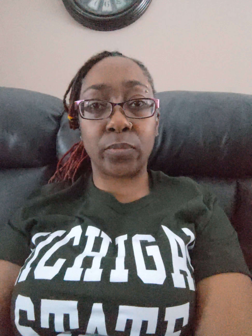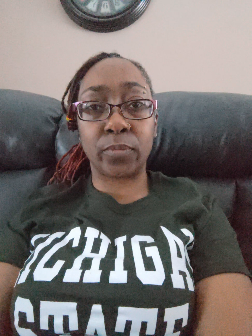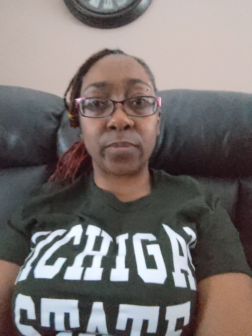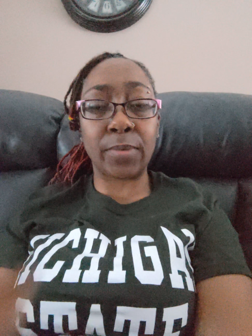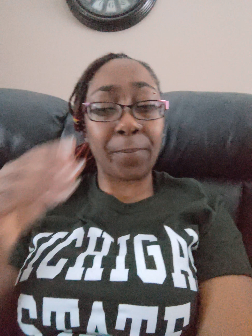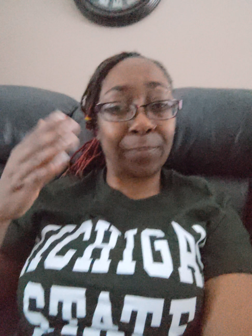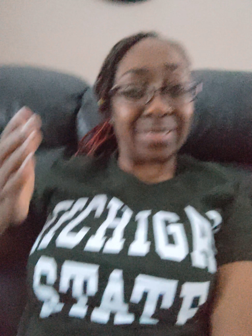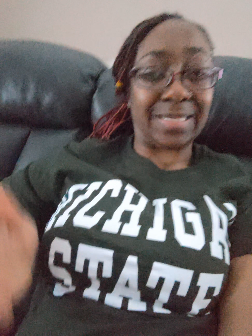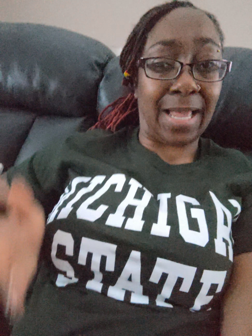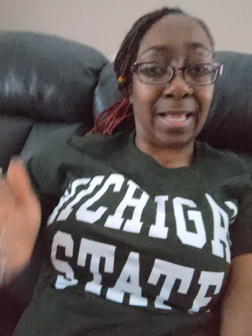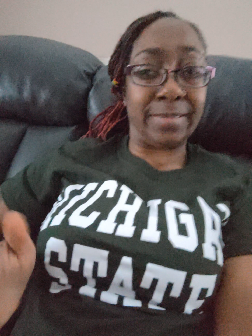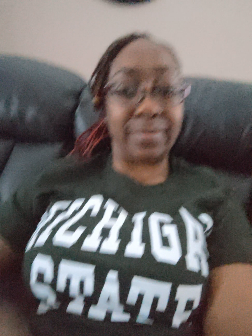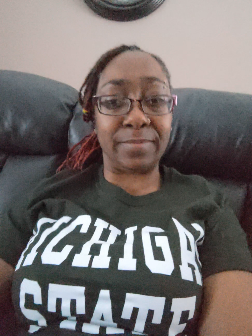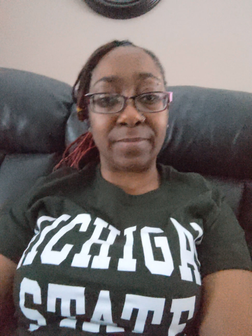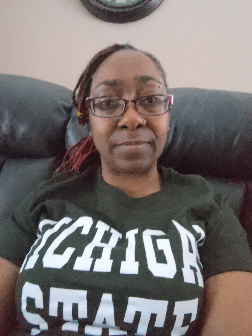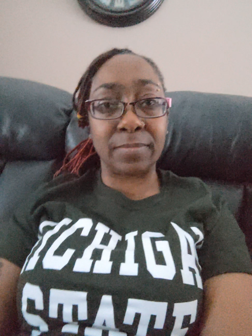beside